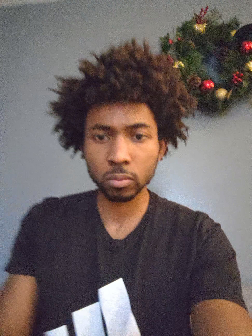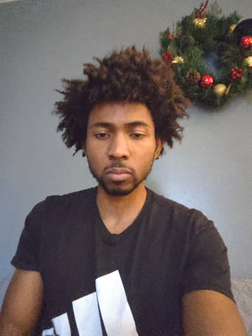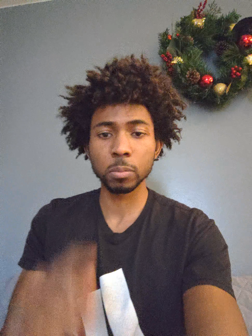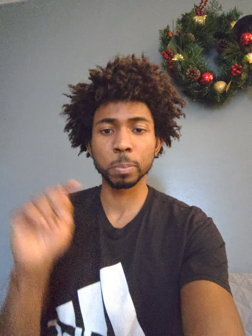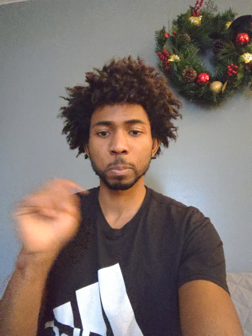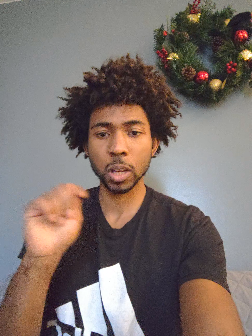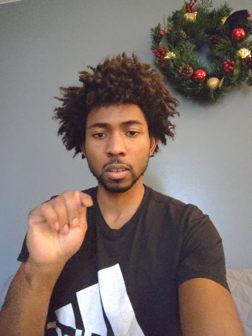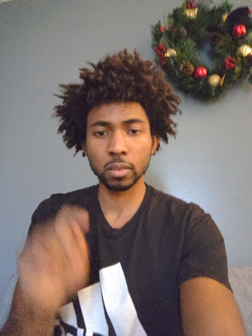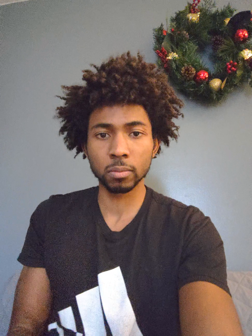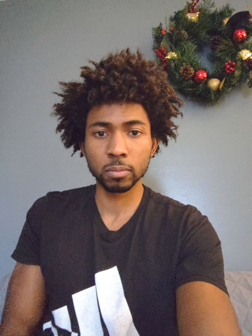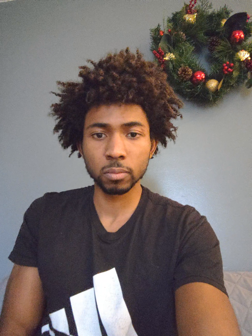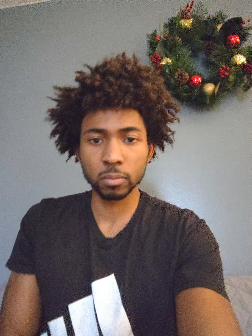potty